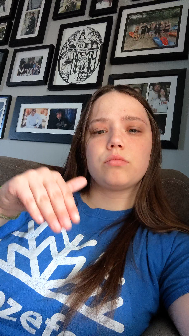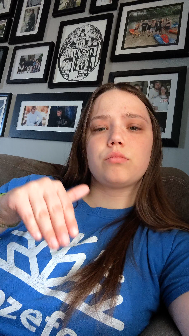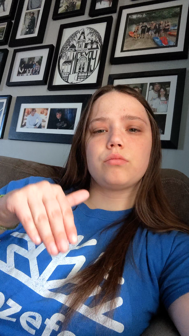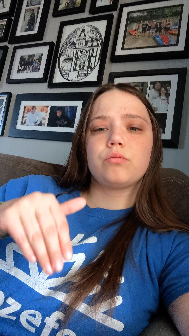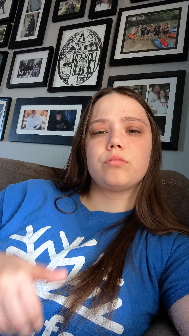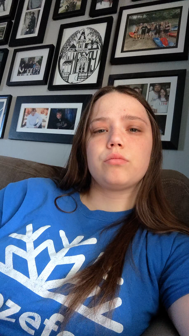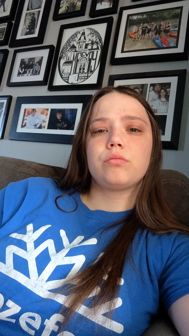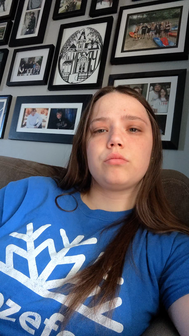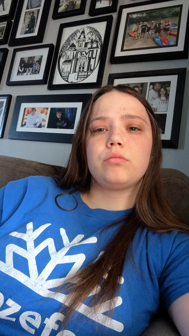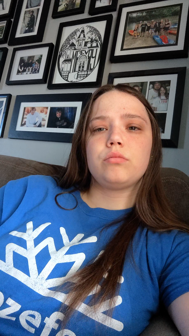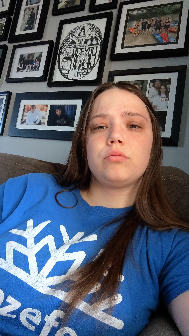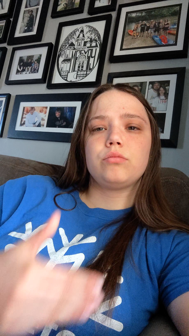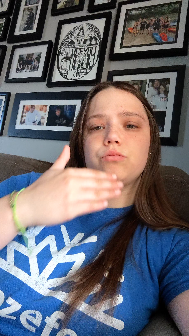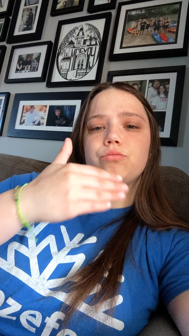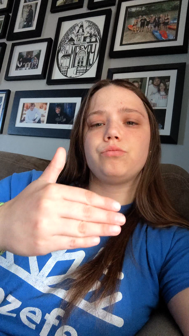good